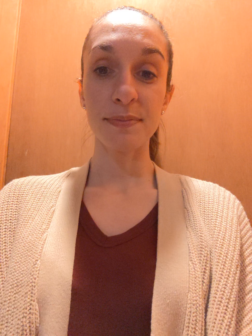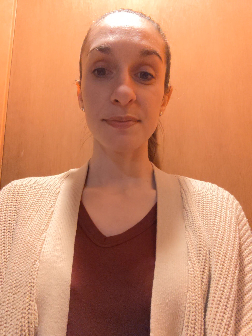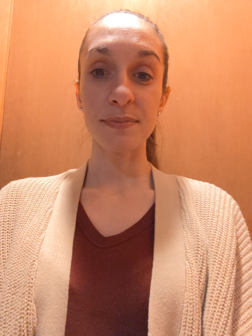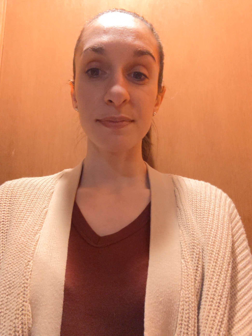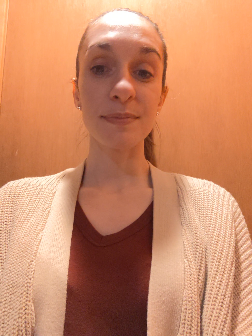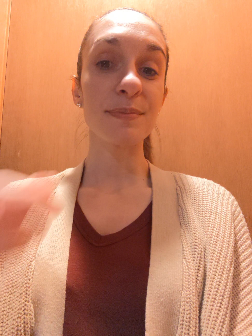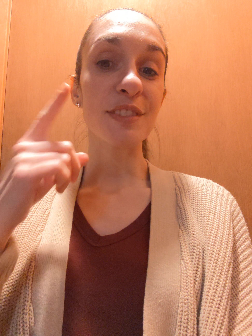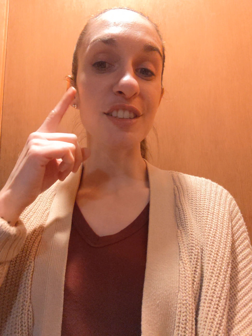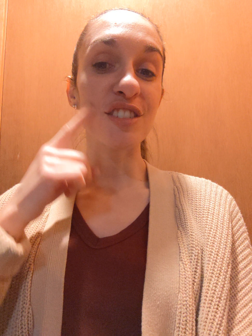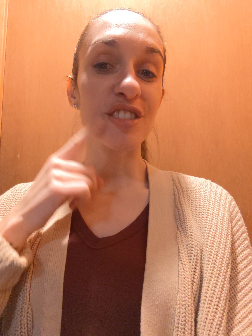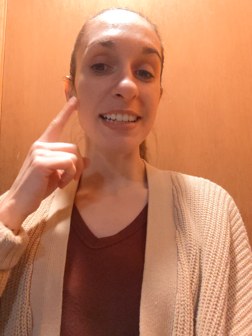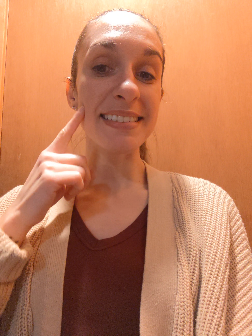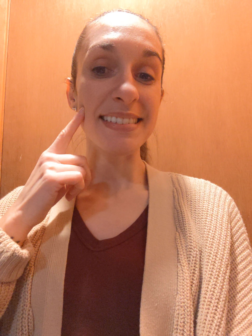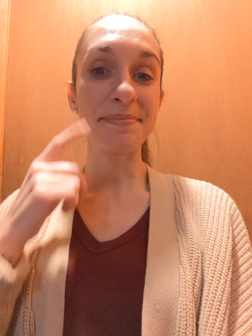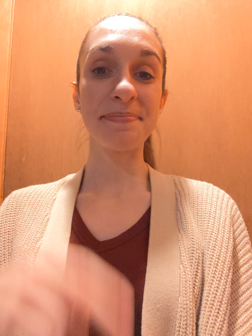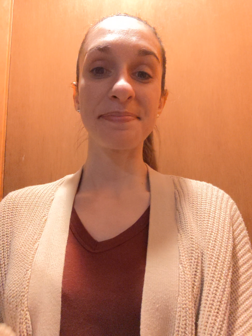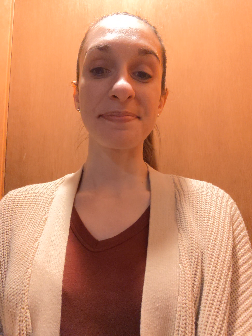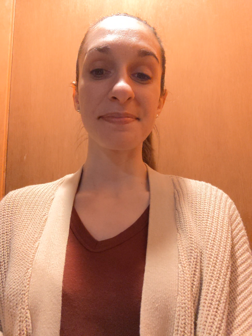cheek